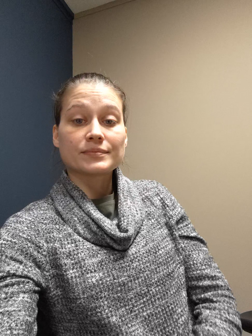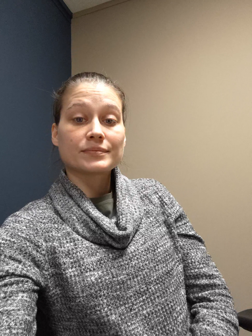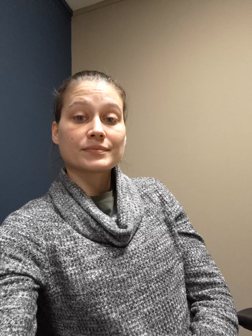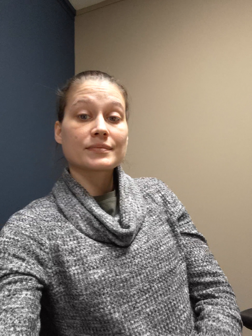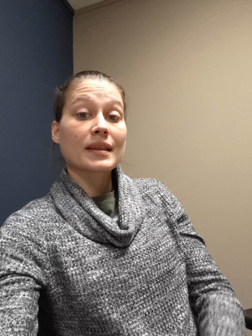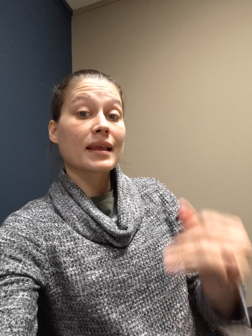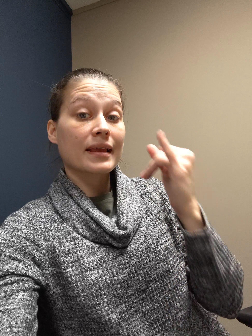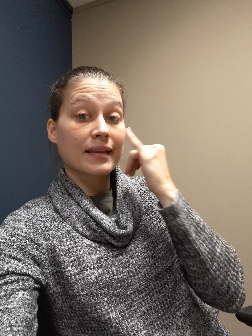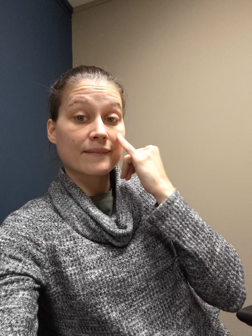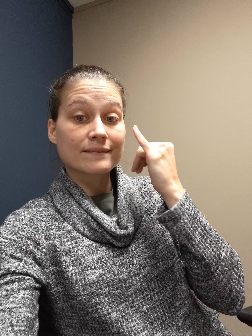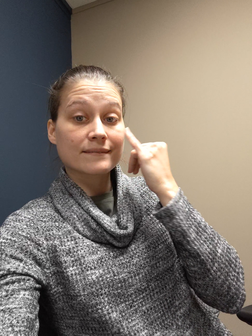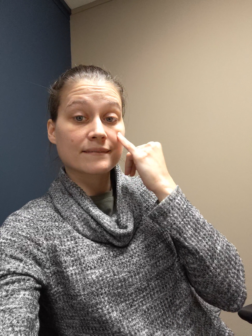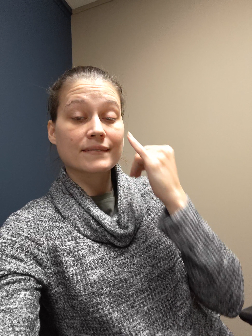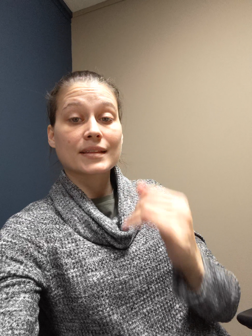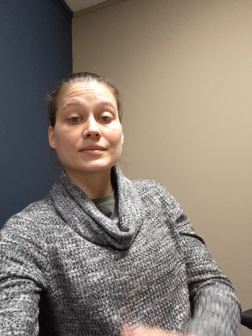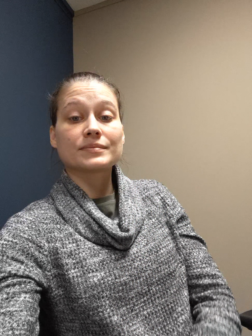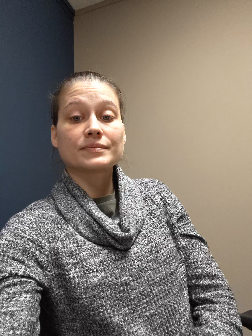if